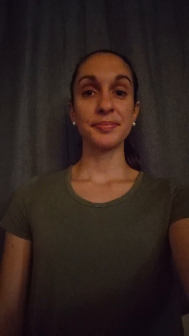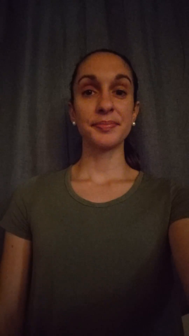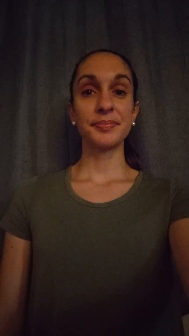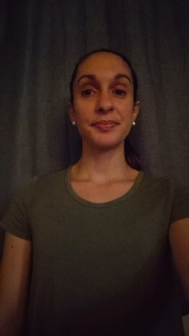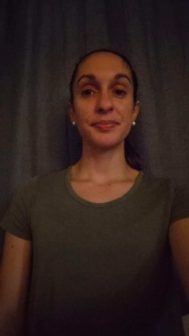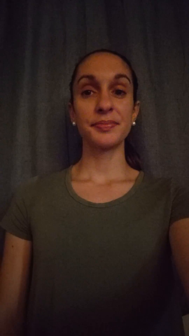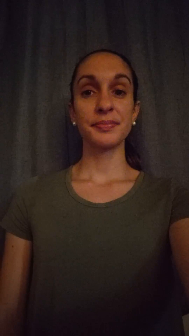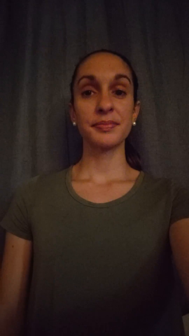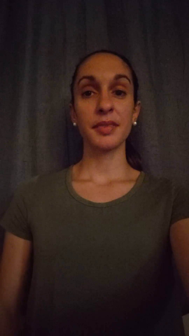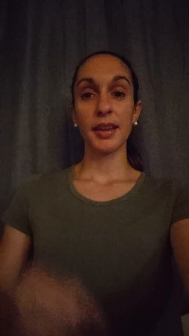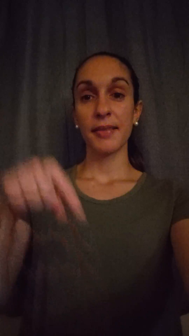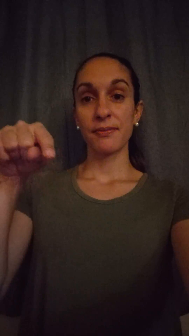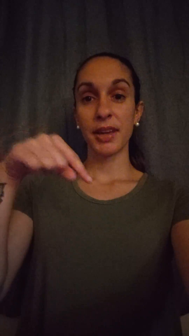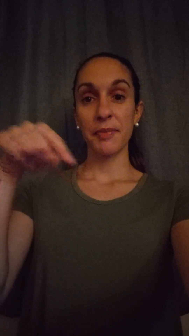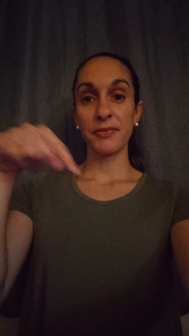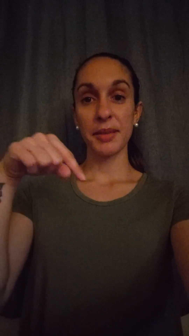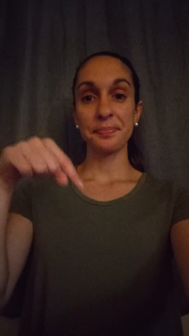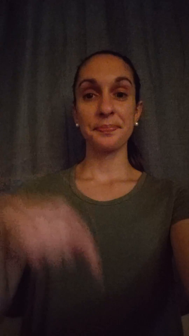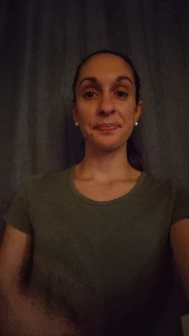flip-flop